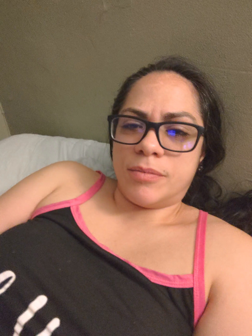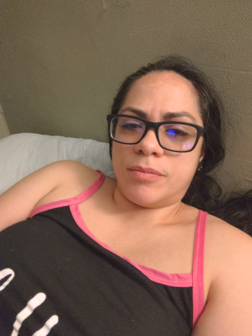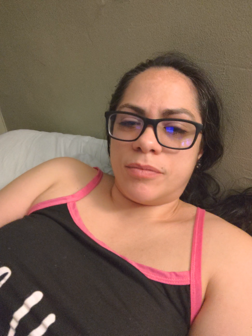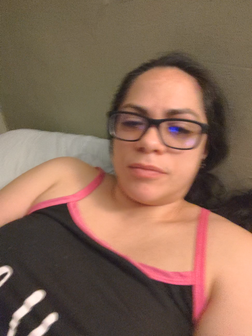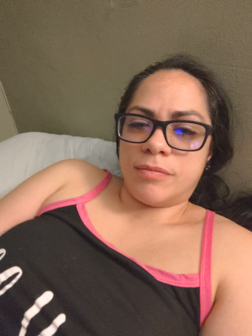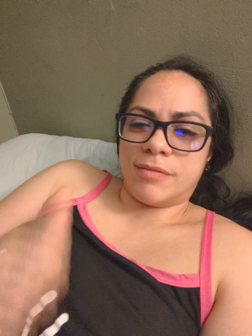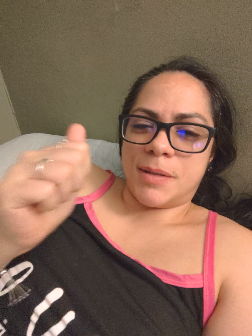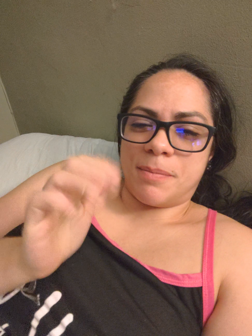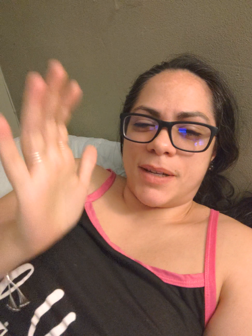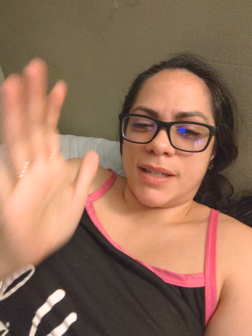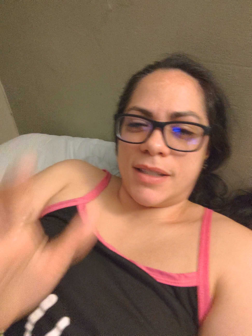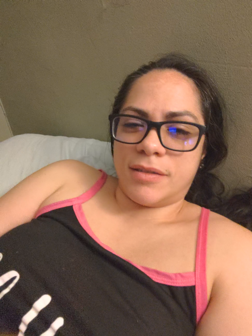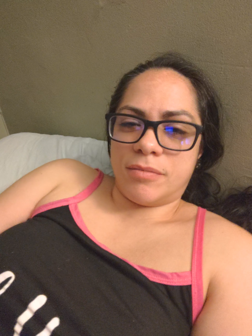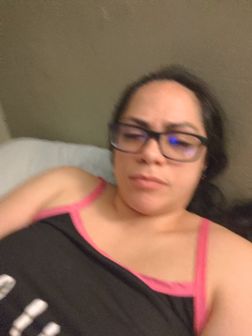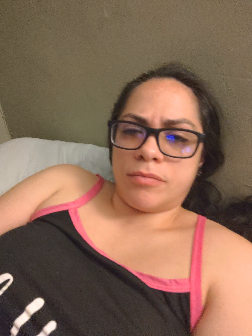mitten